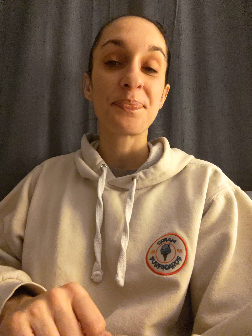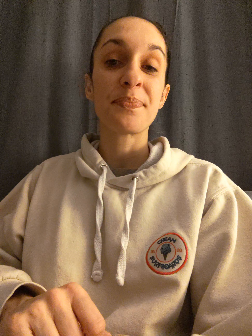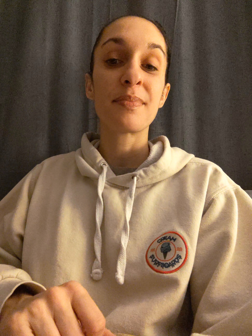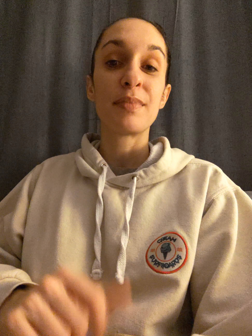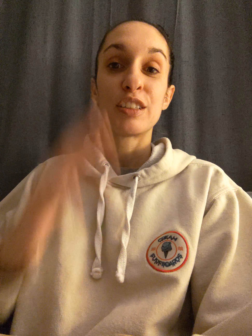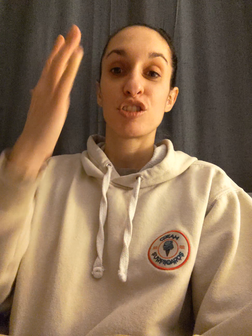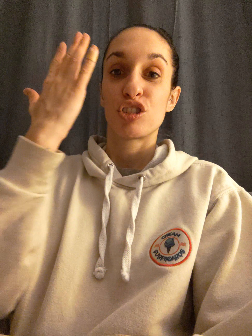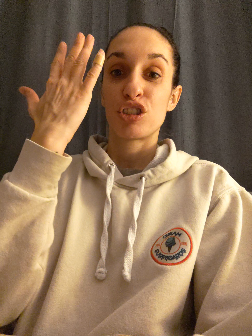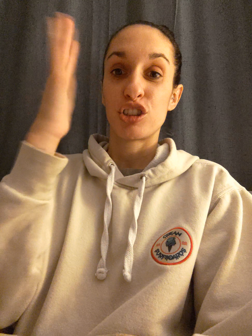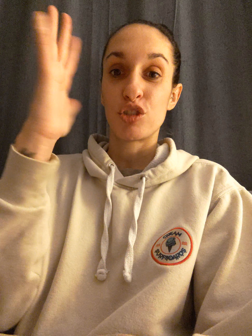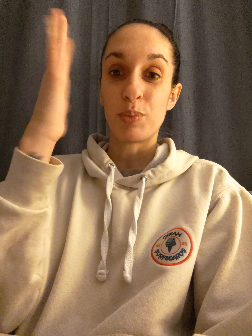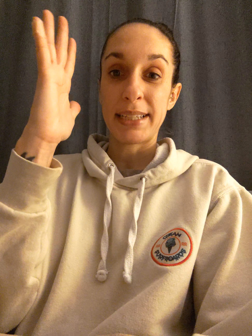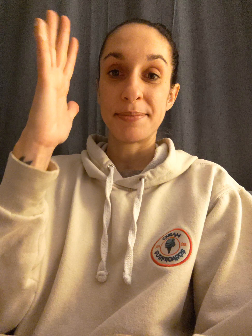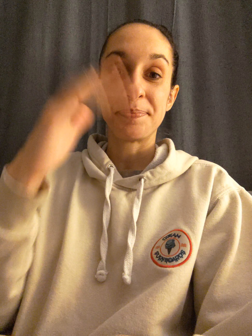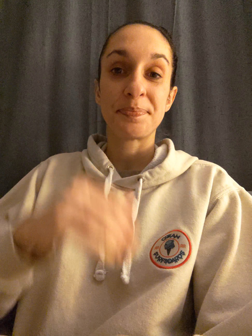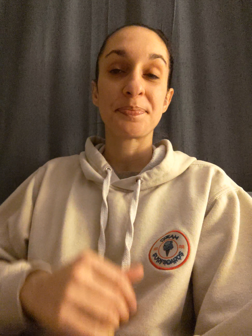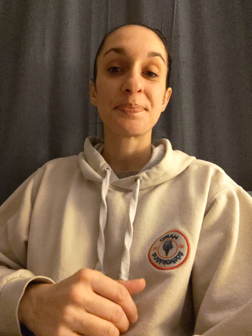tree